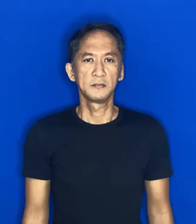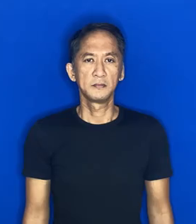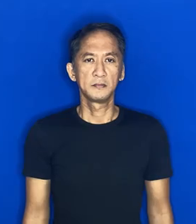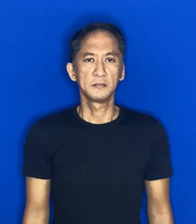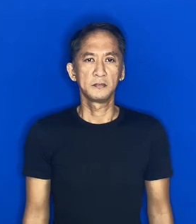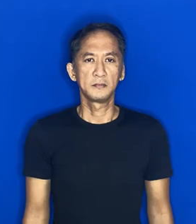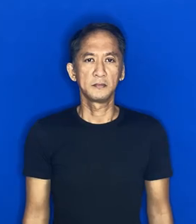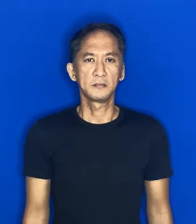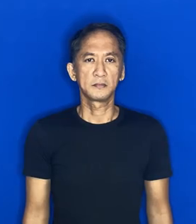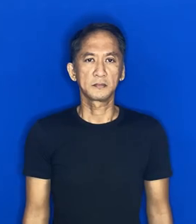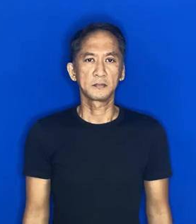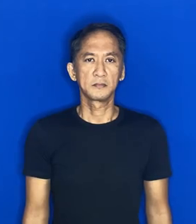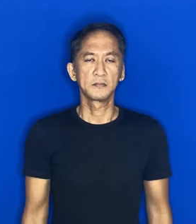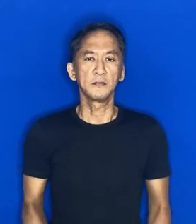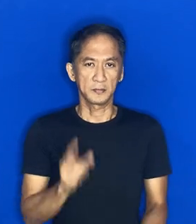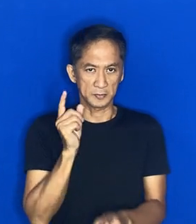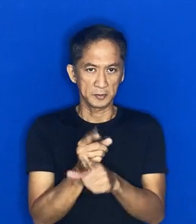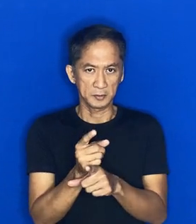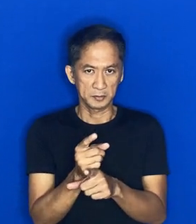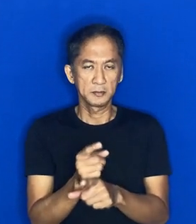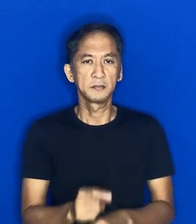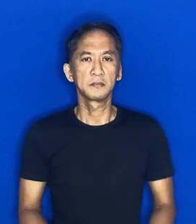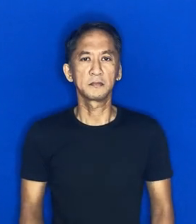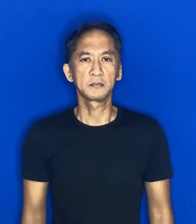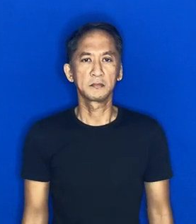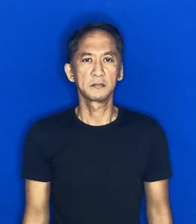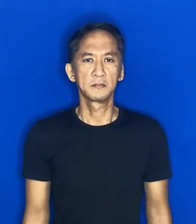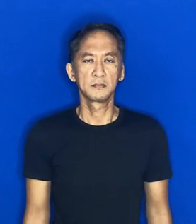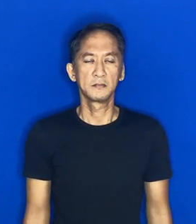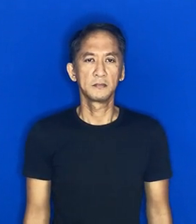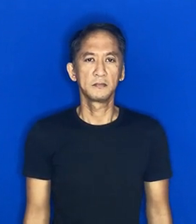correct